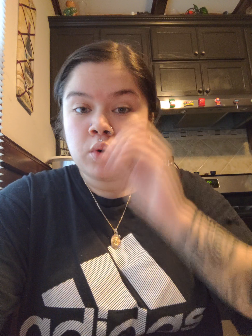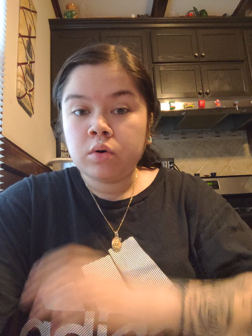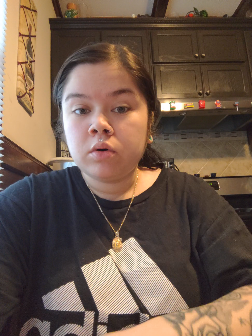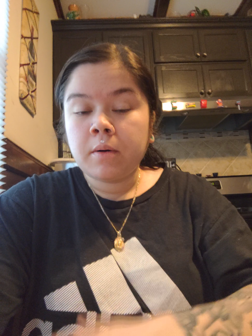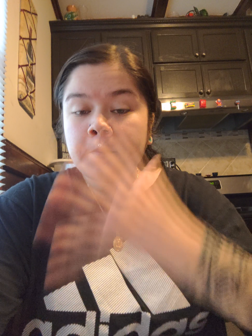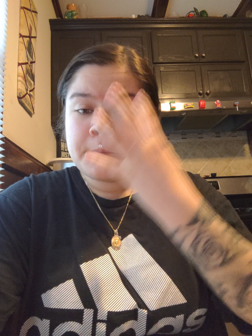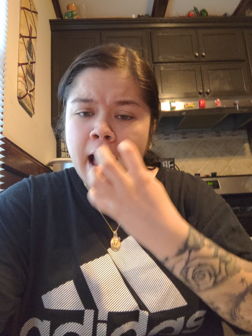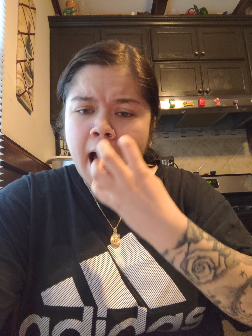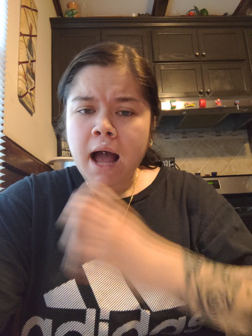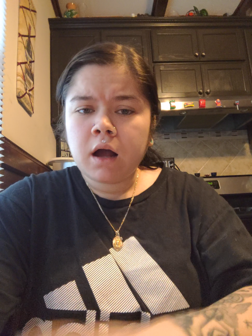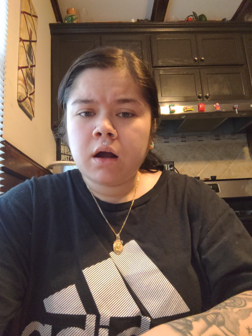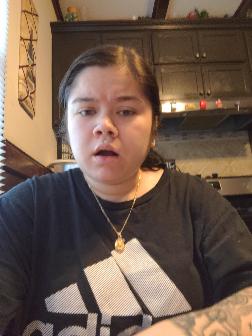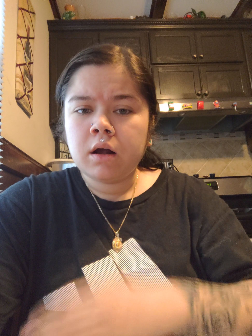mad